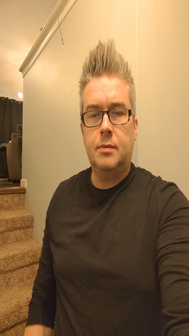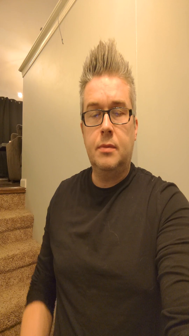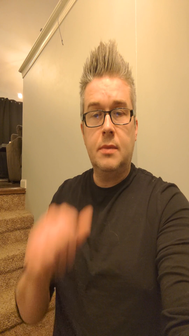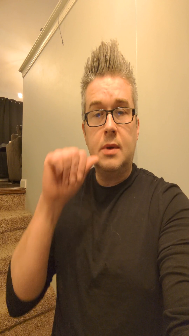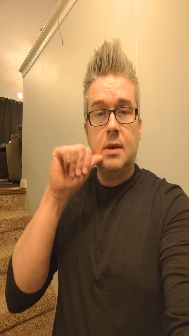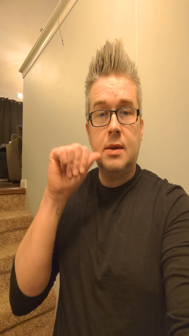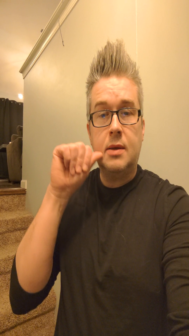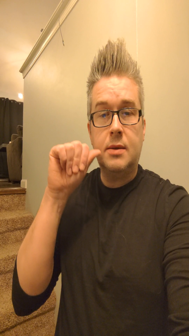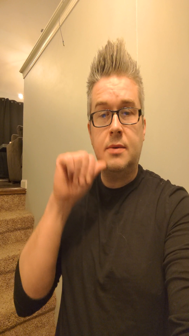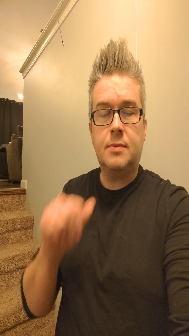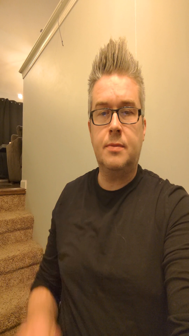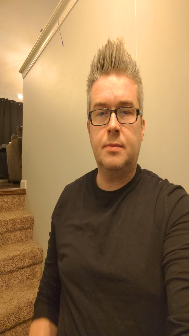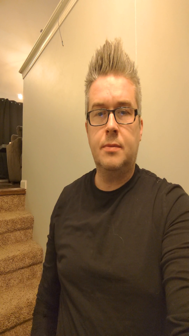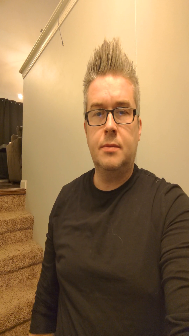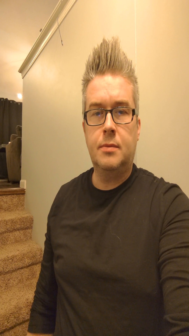aunt